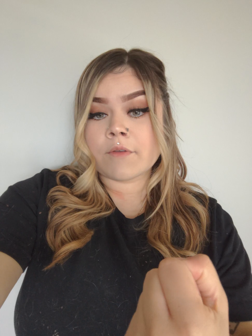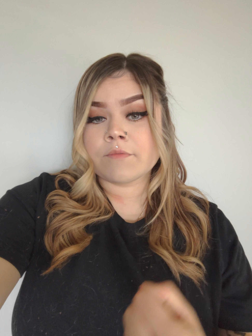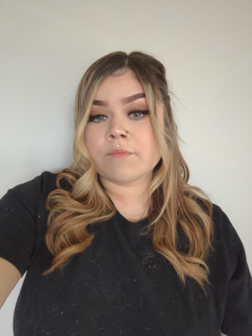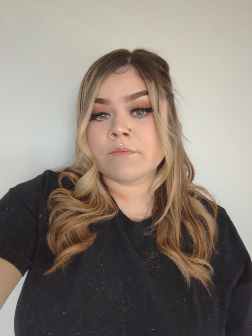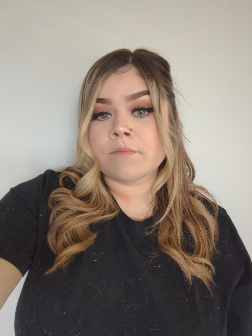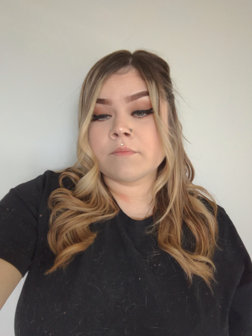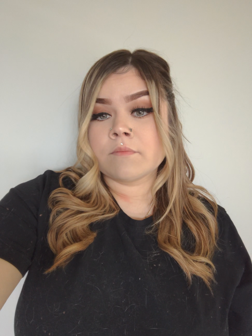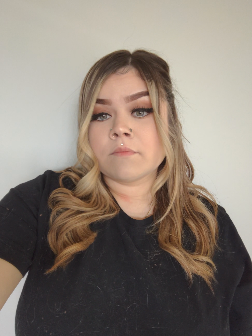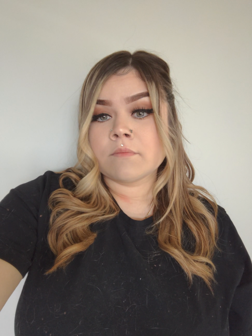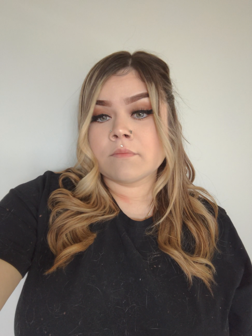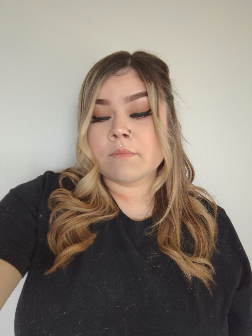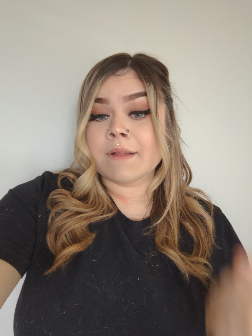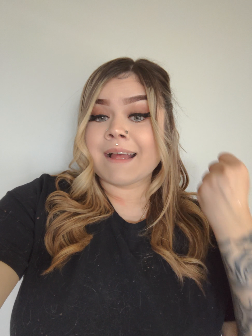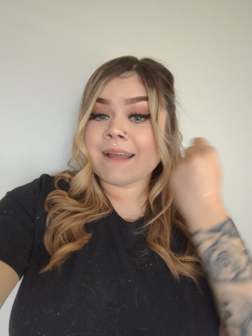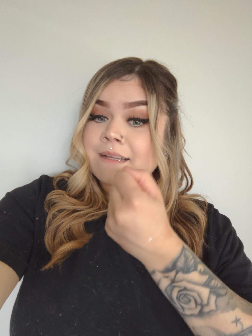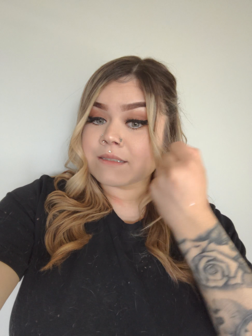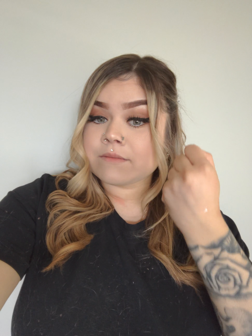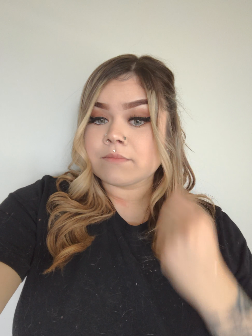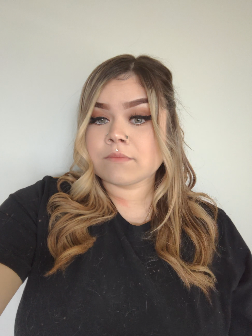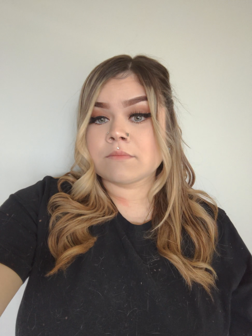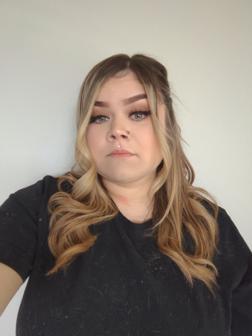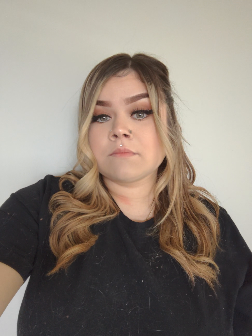hit